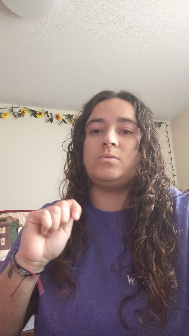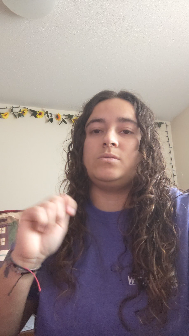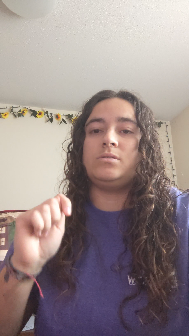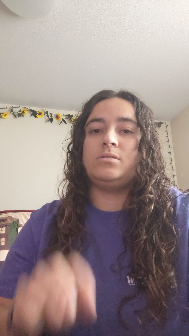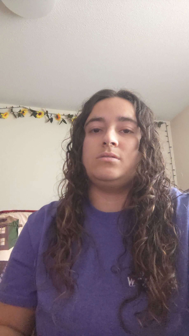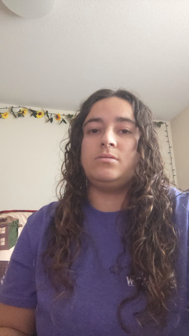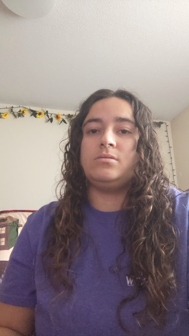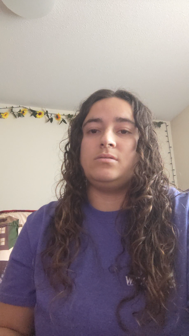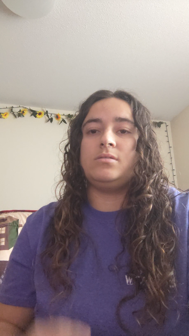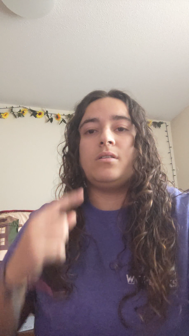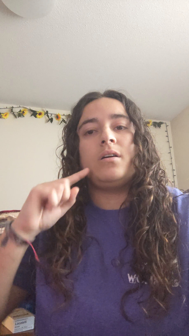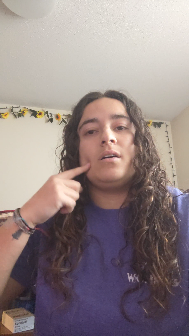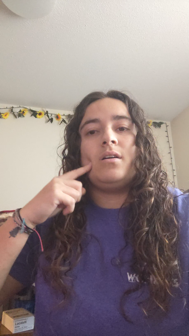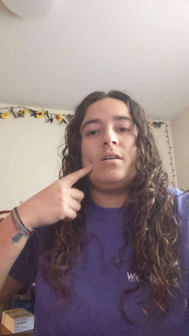candy